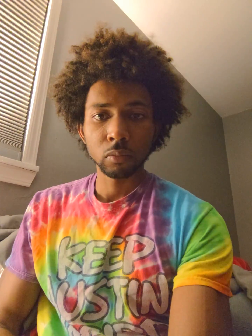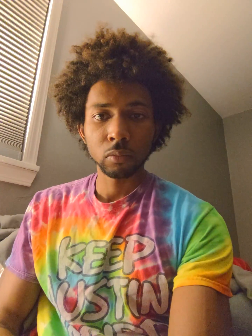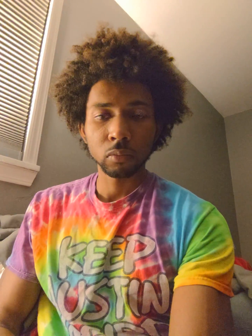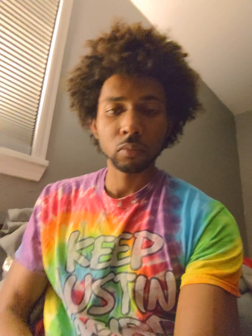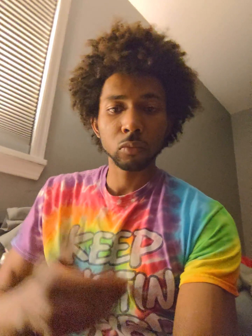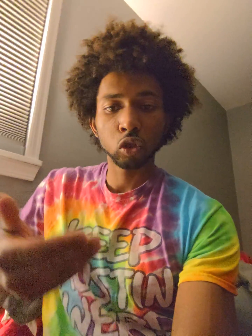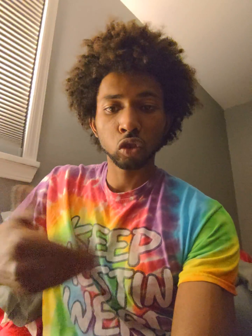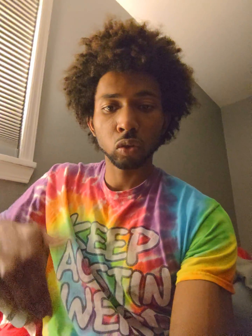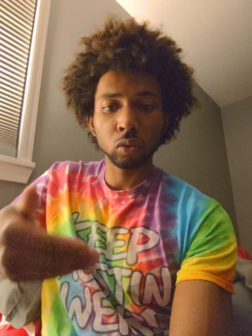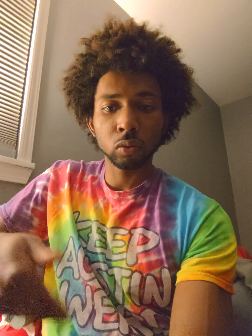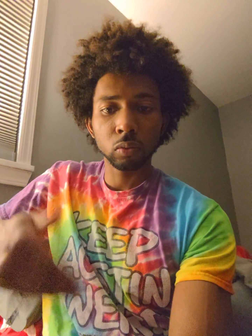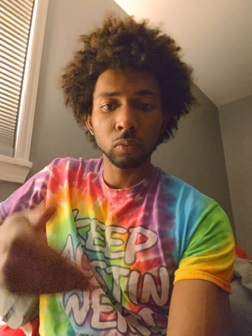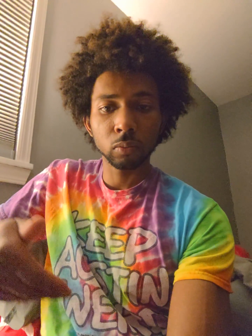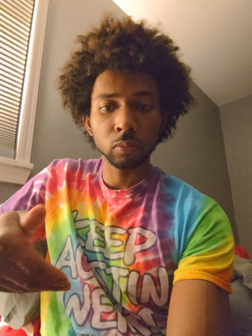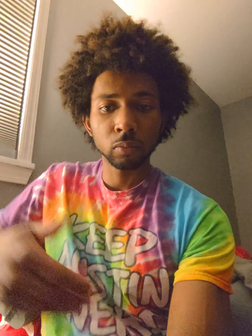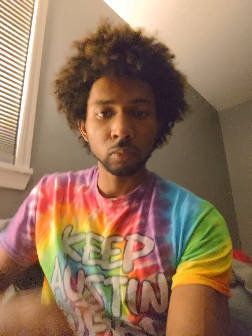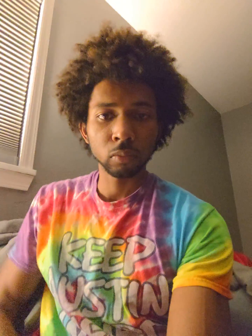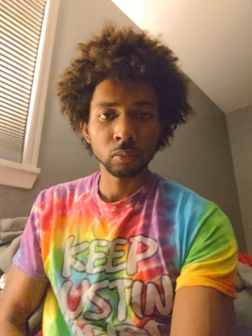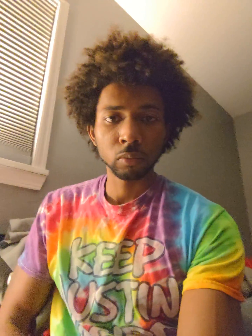shorts